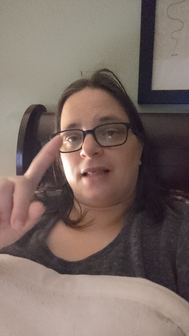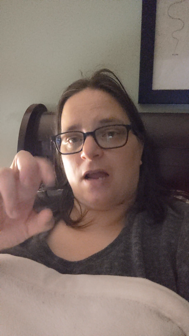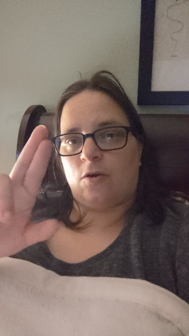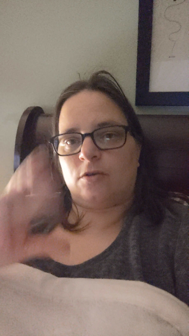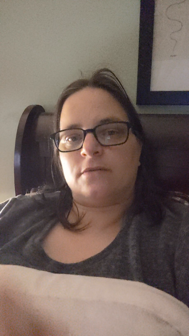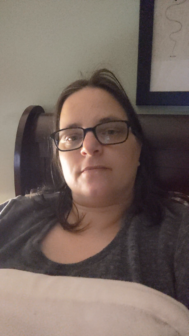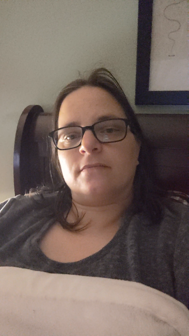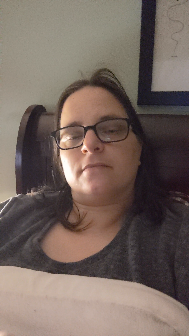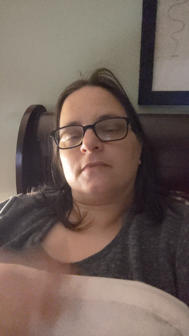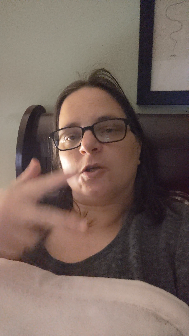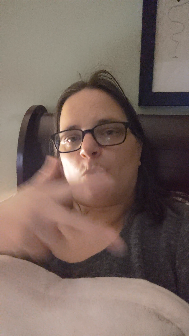garage